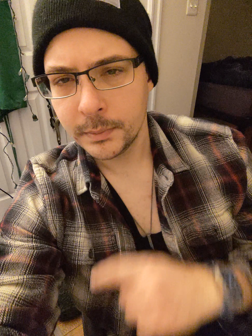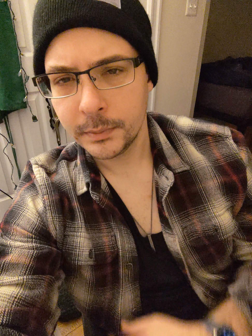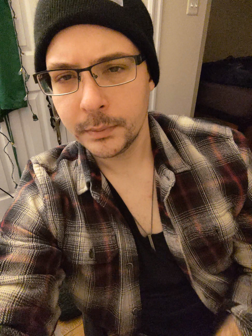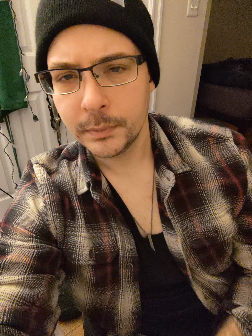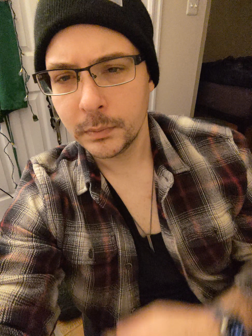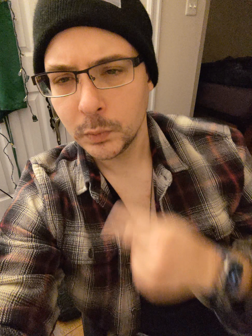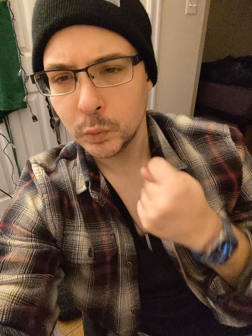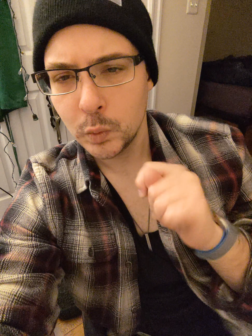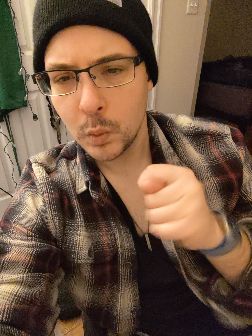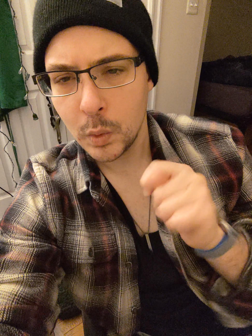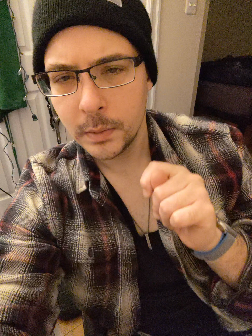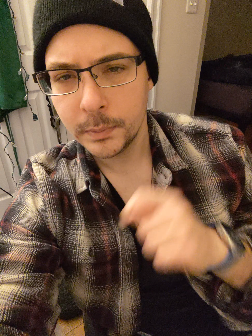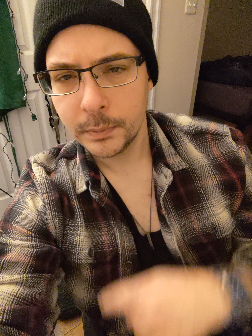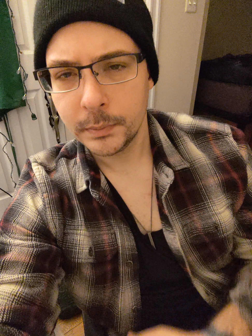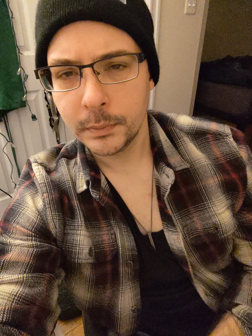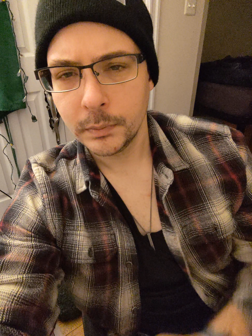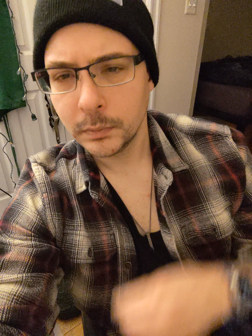toy